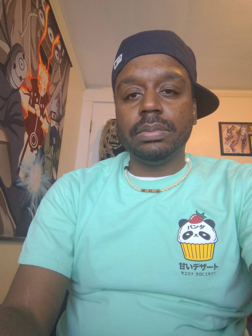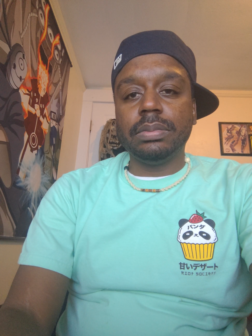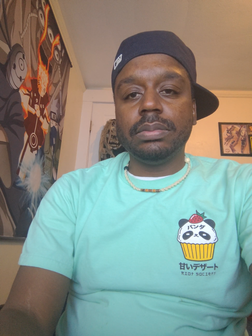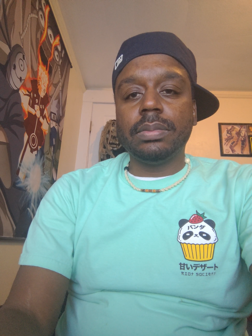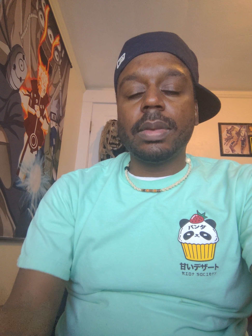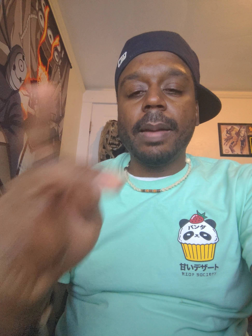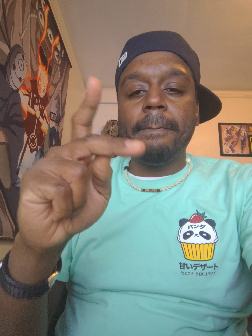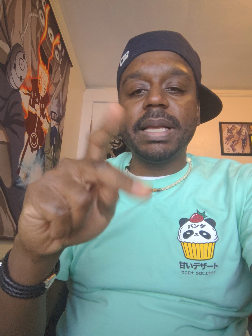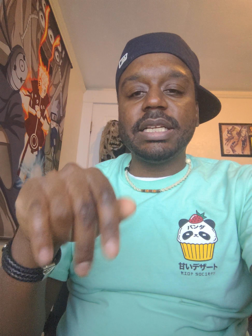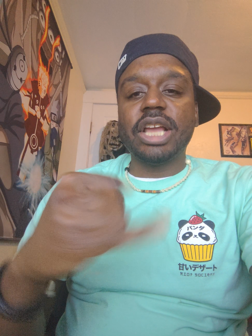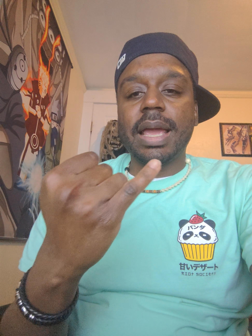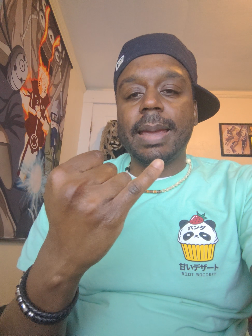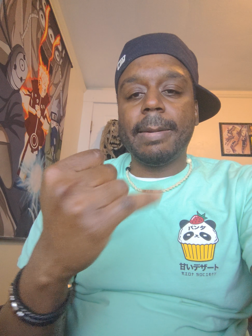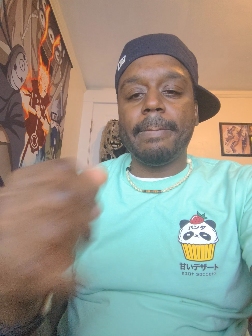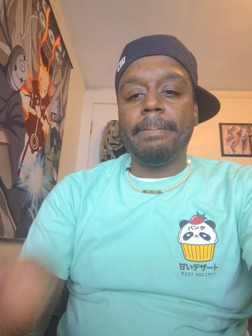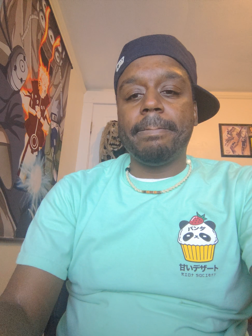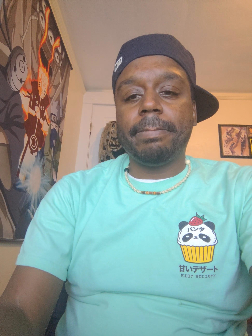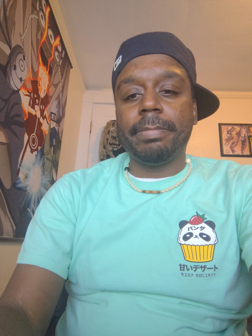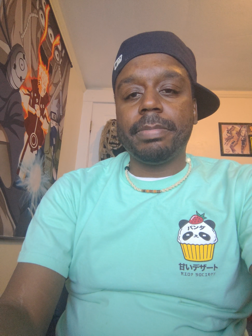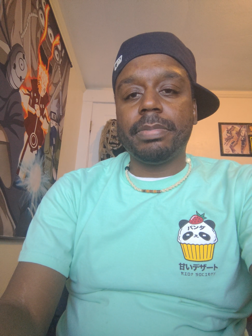pajamas